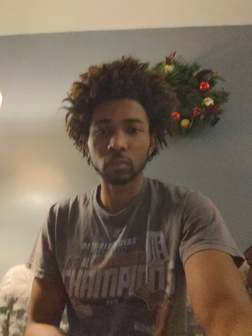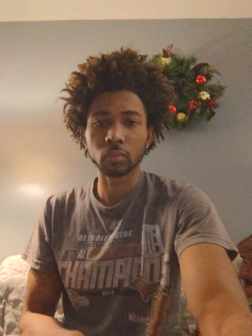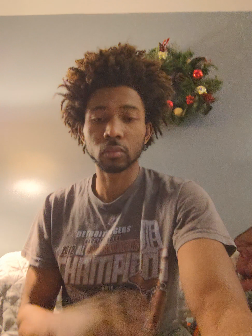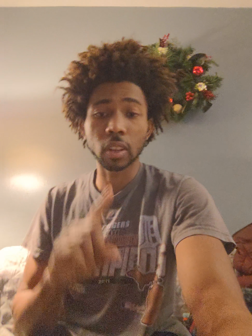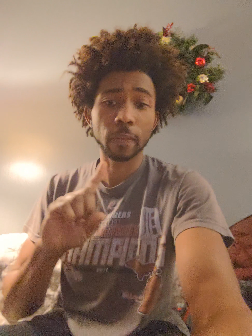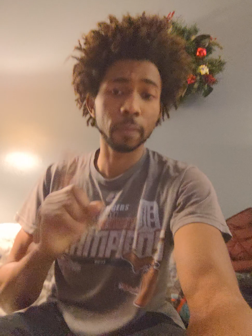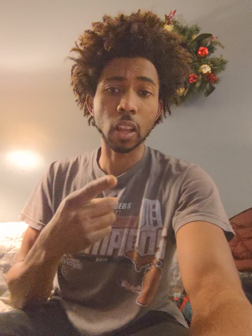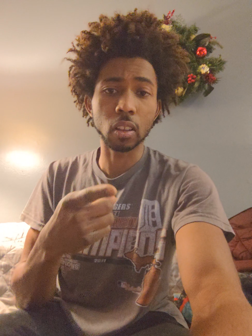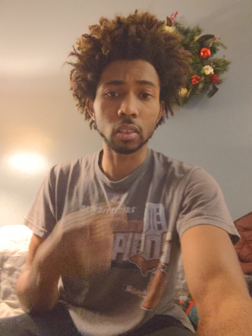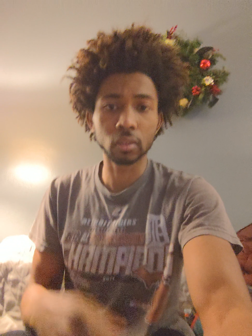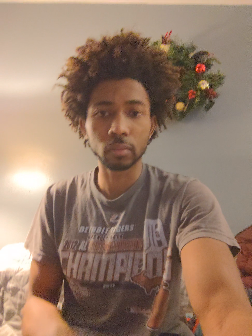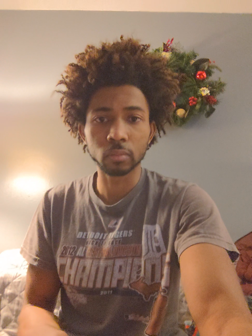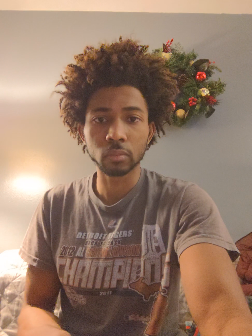first